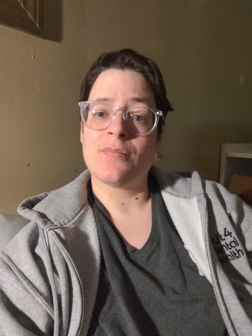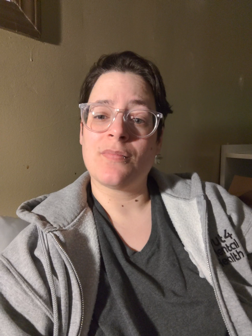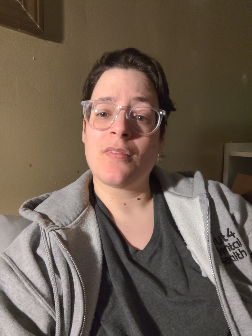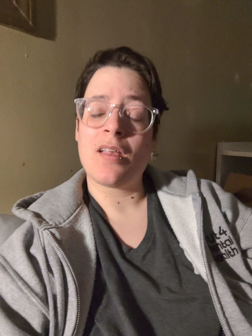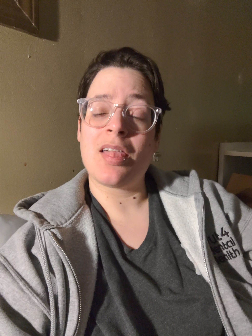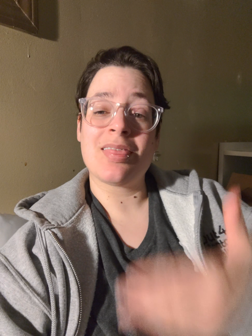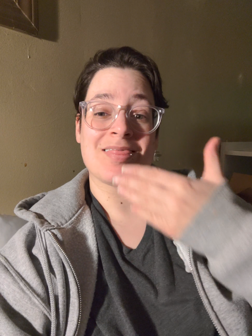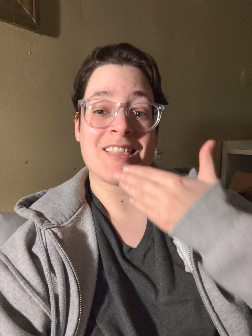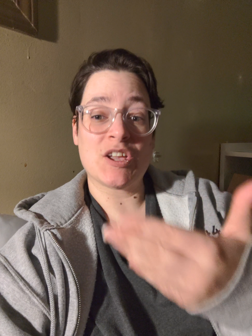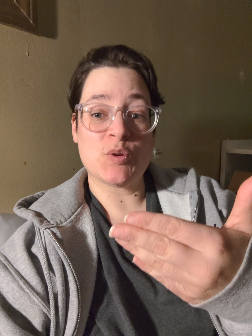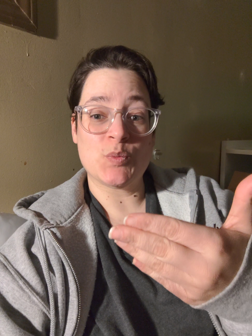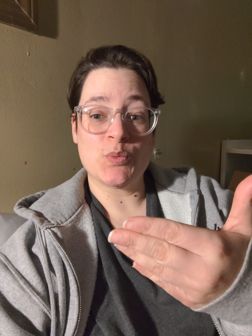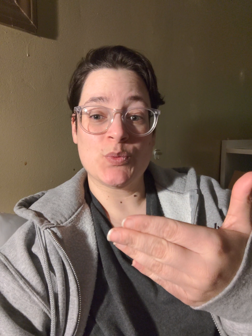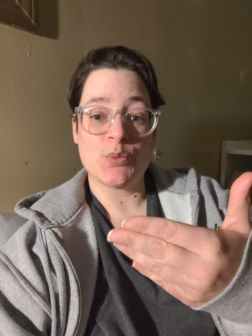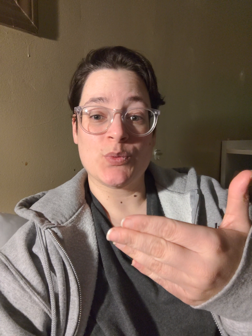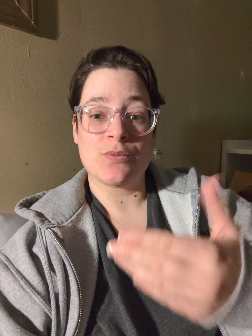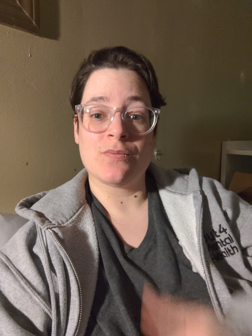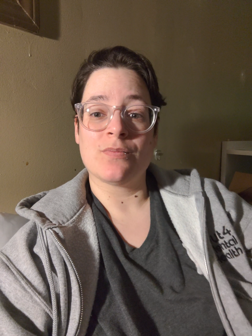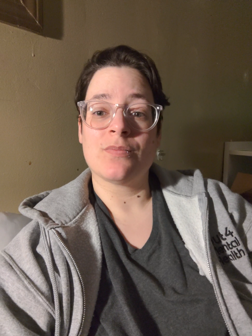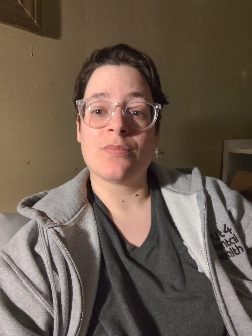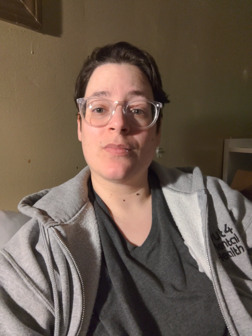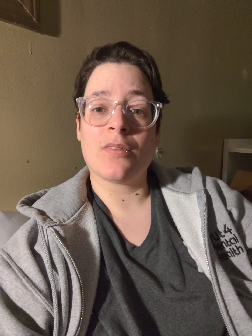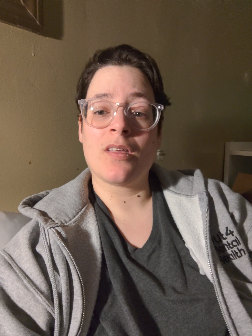thank you